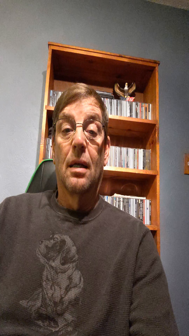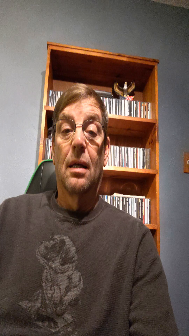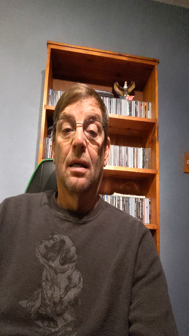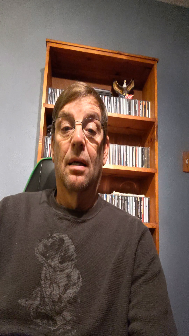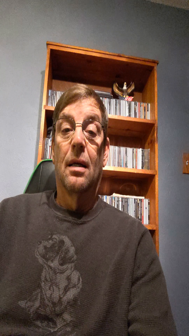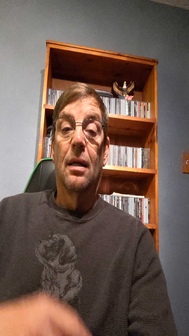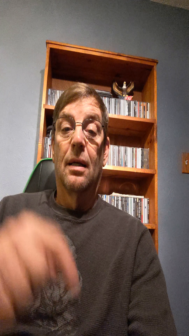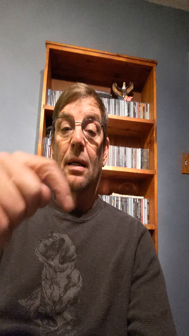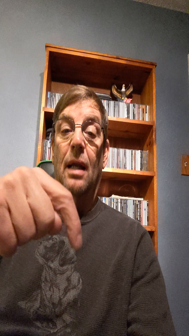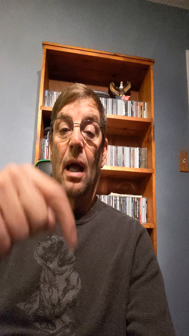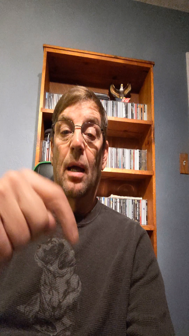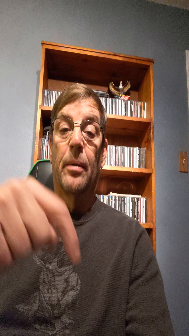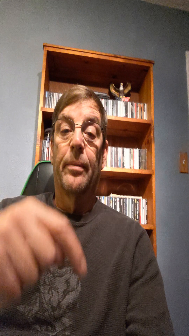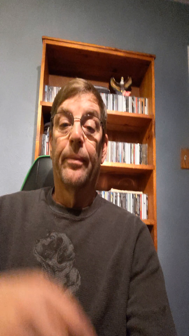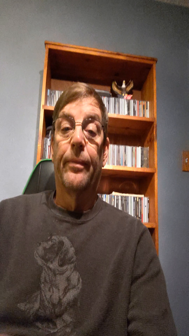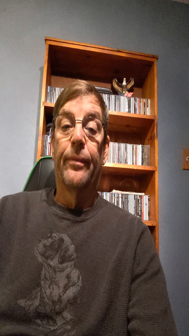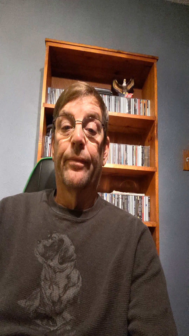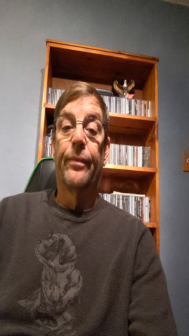time